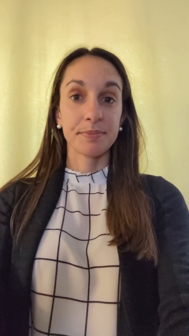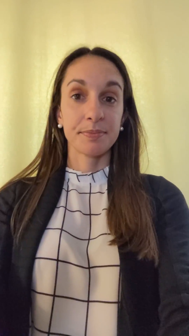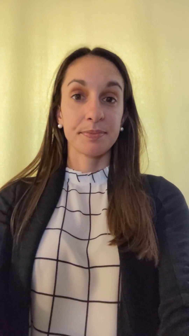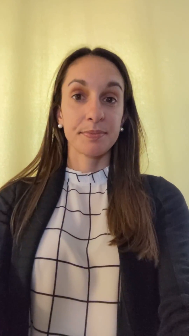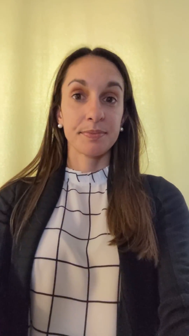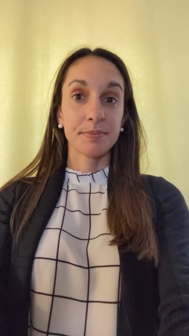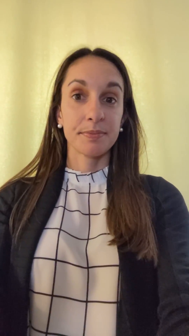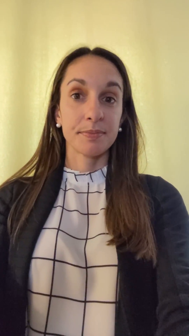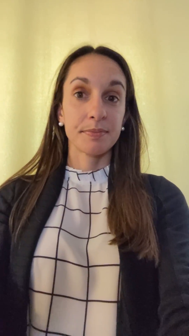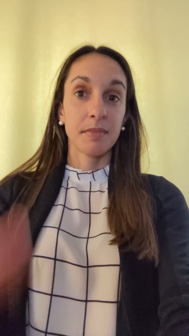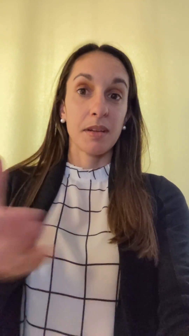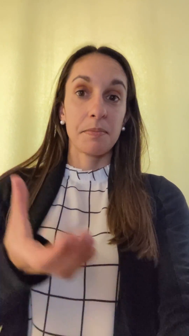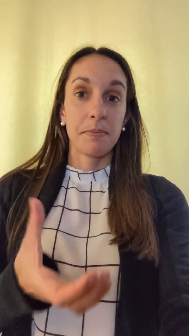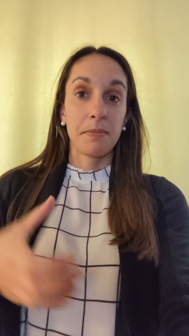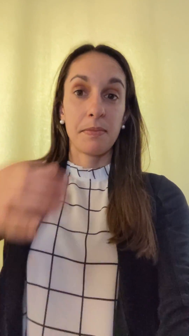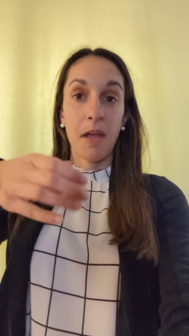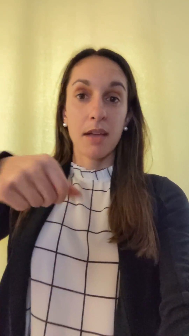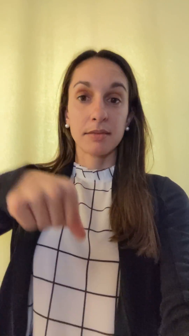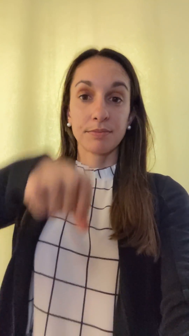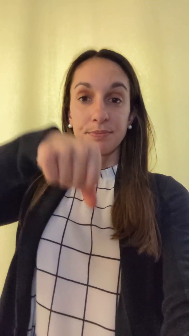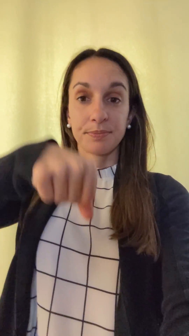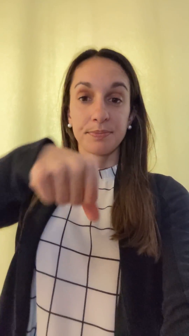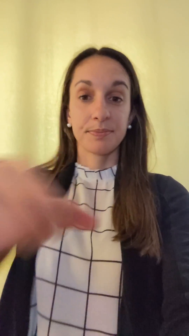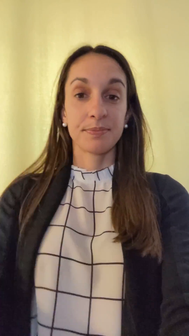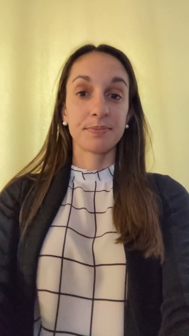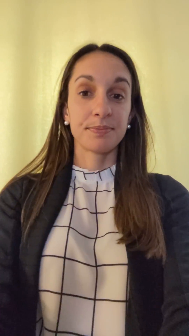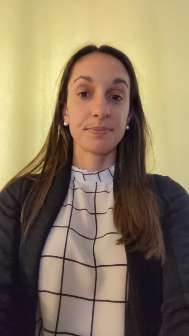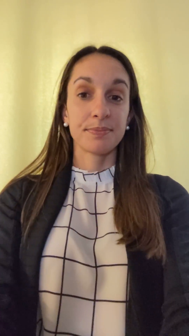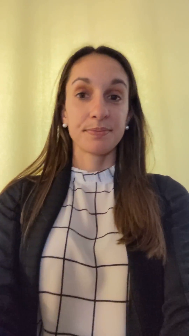bucket